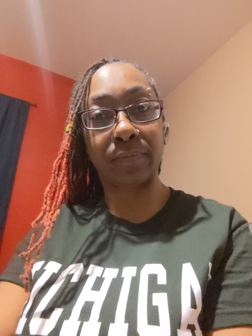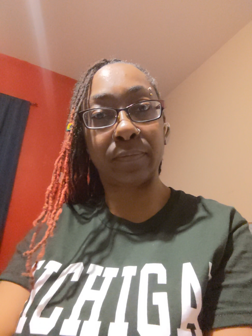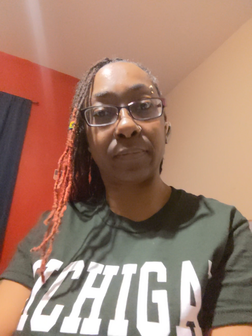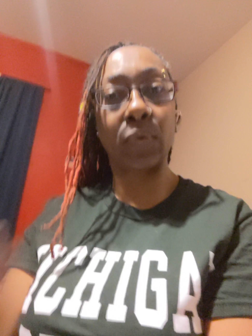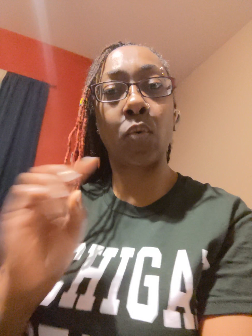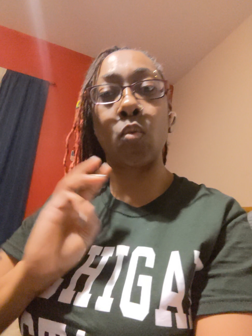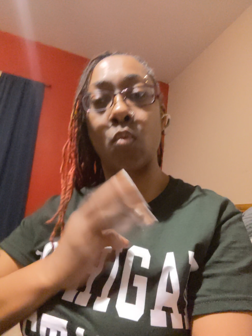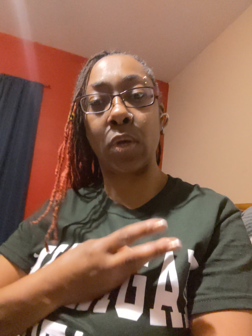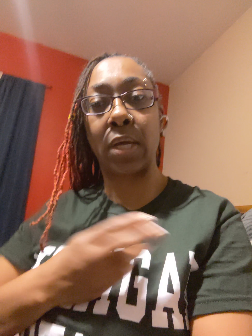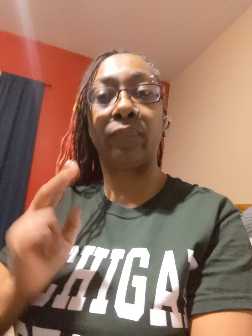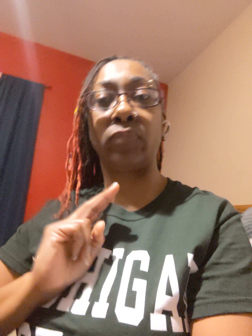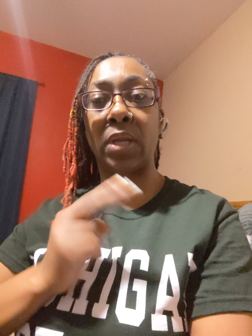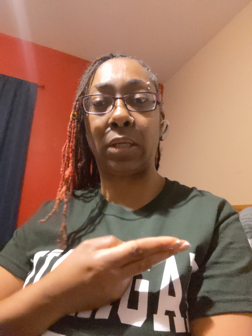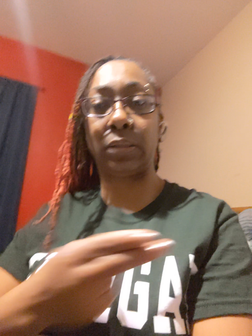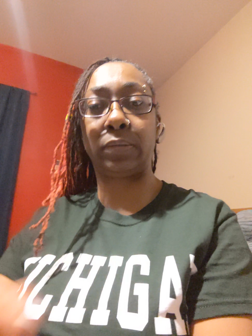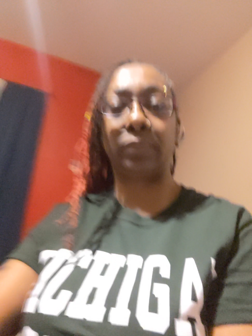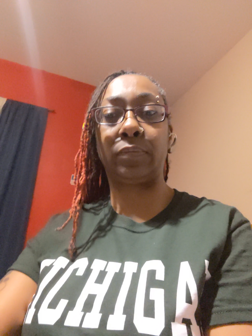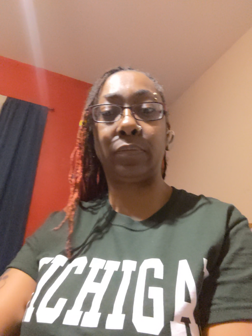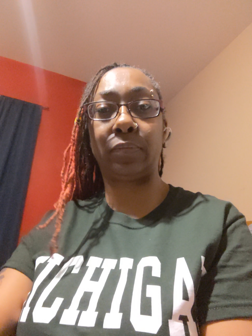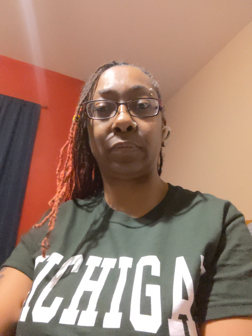we